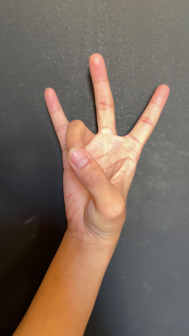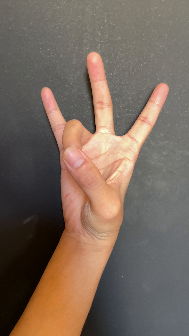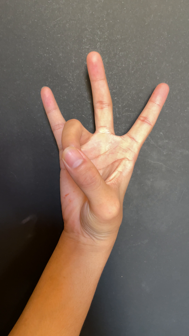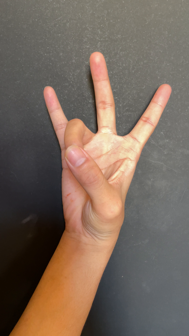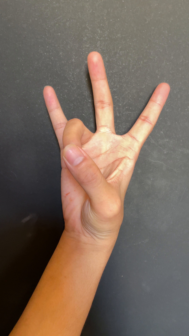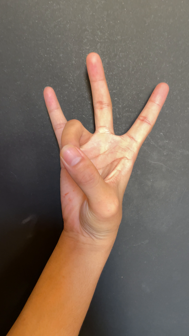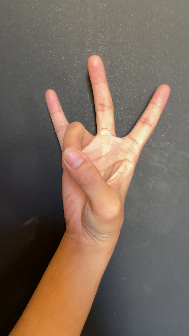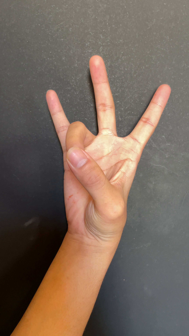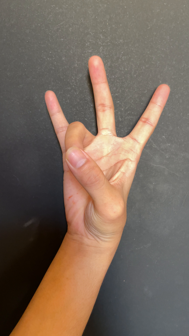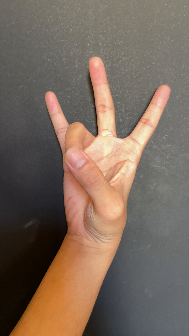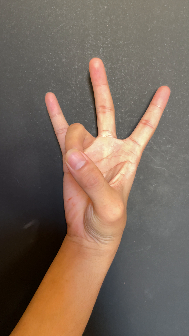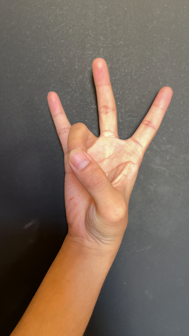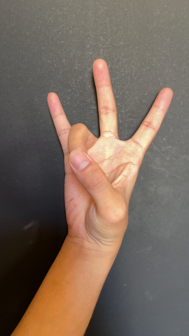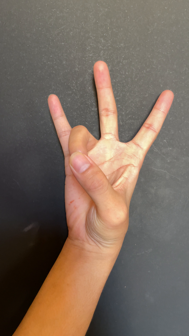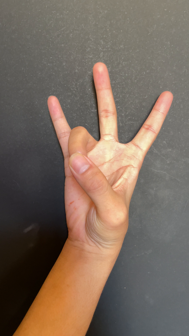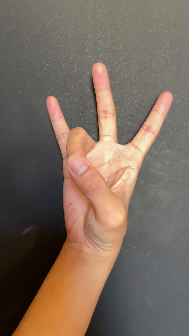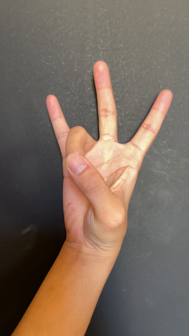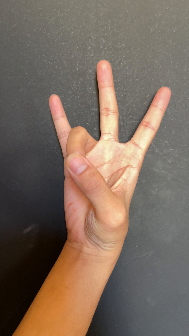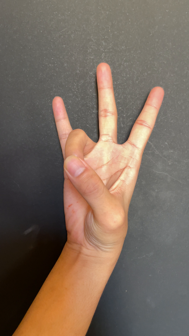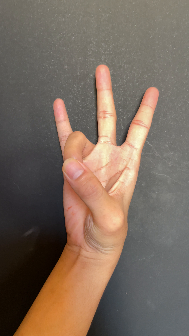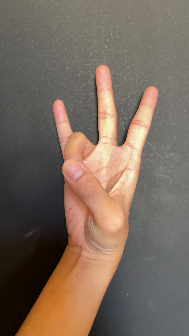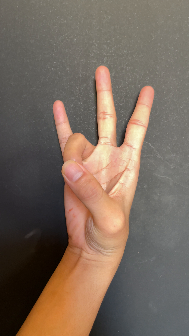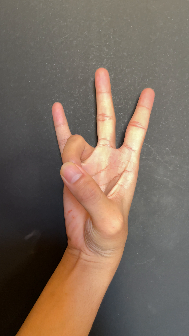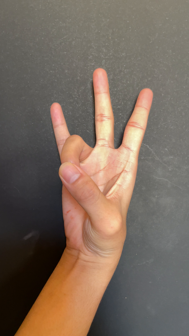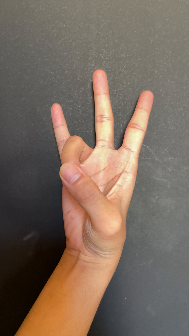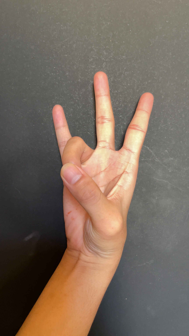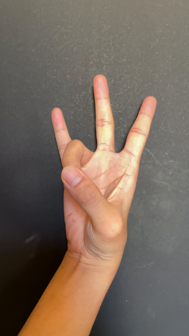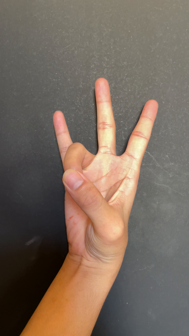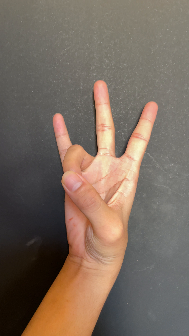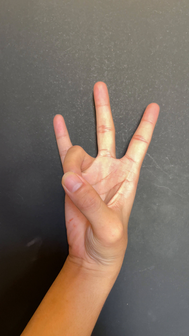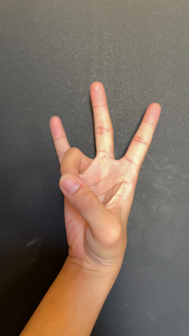श